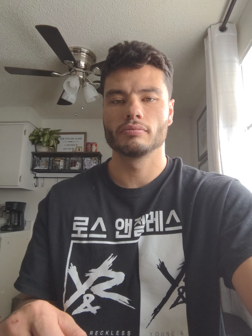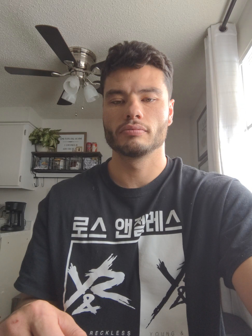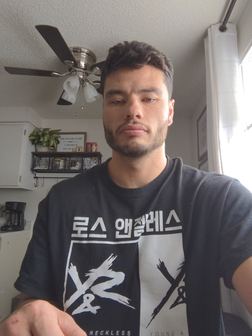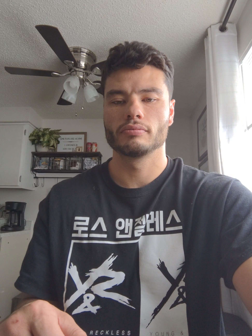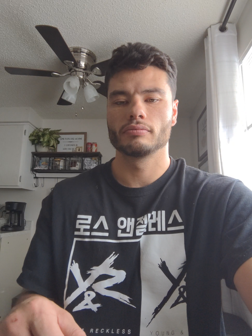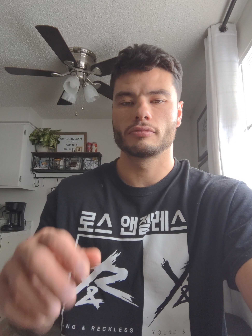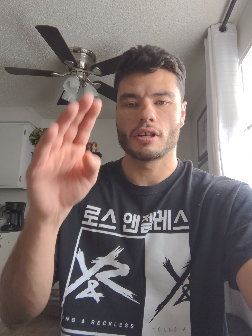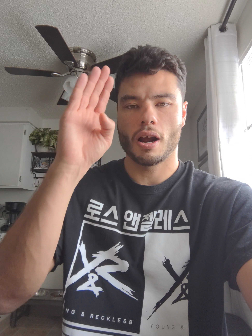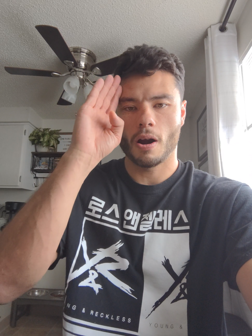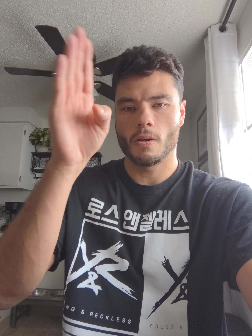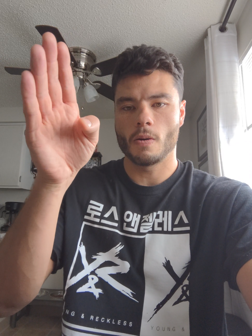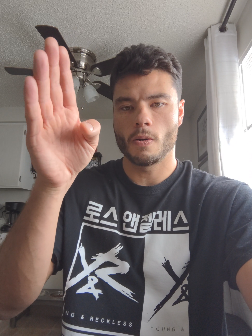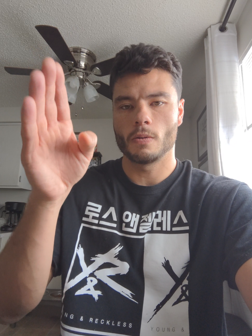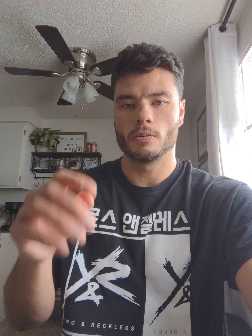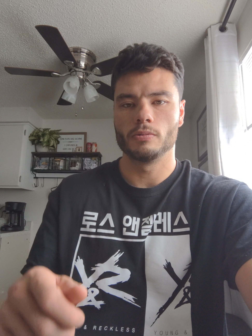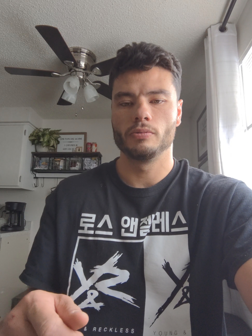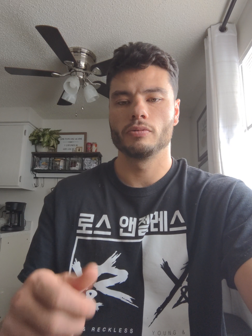hello